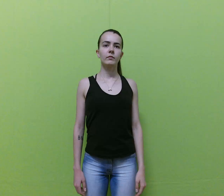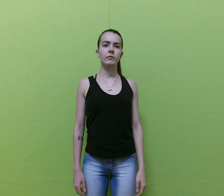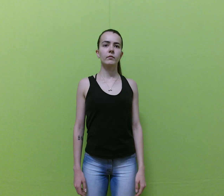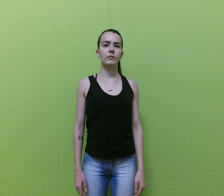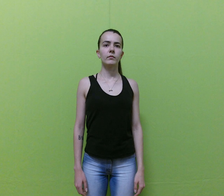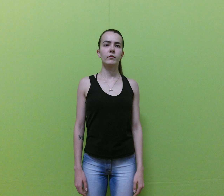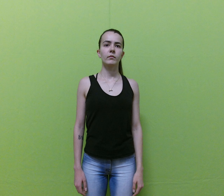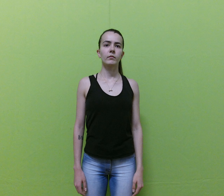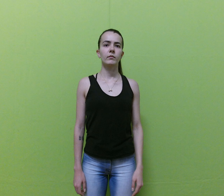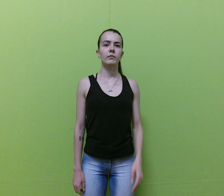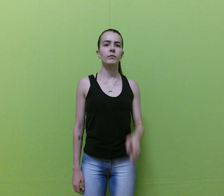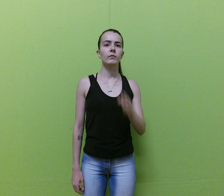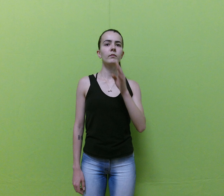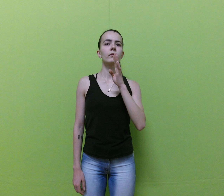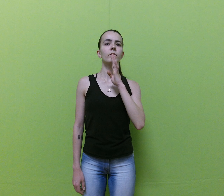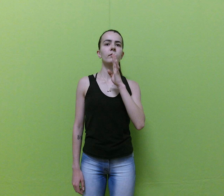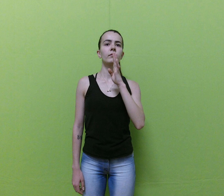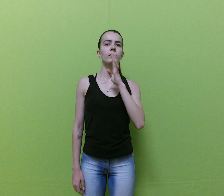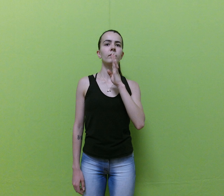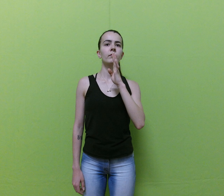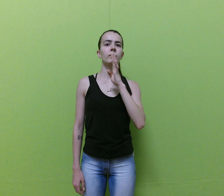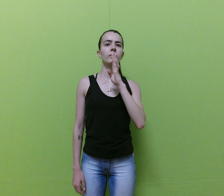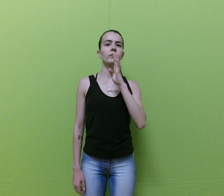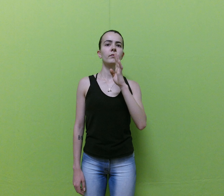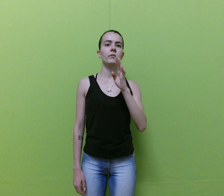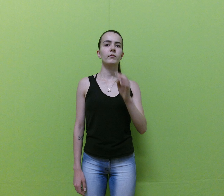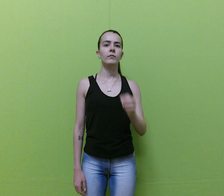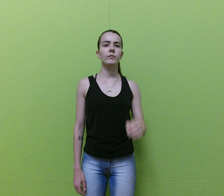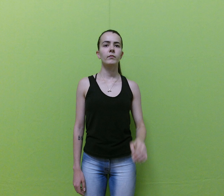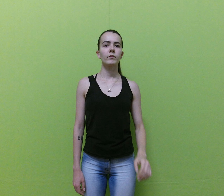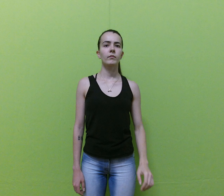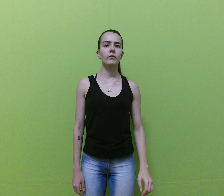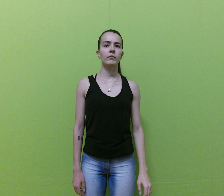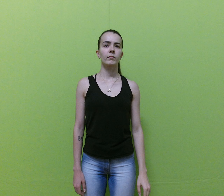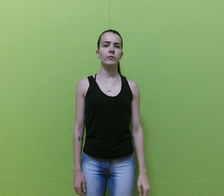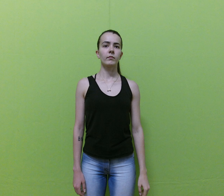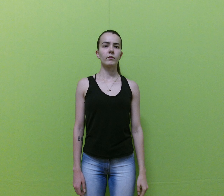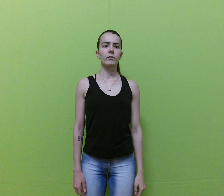conhecer